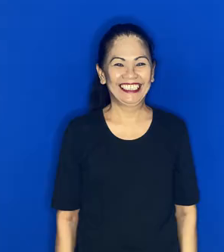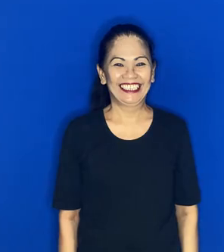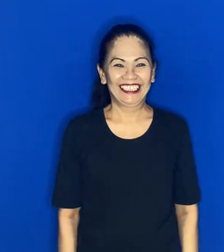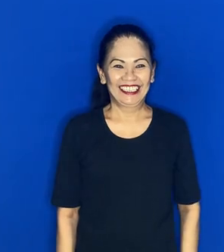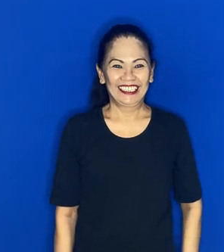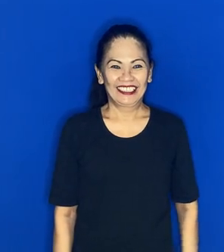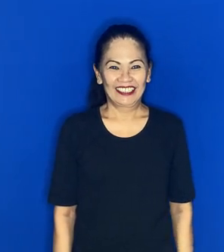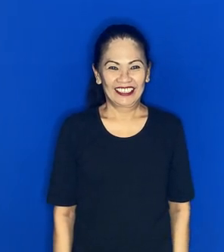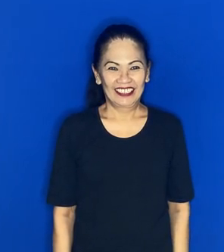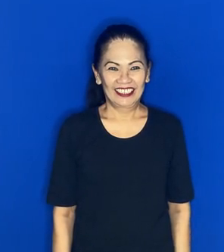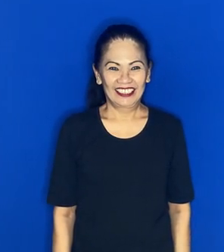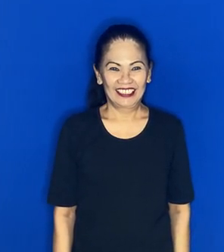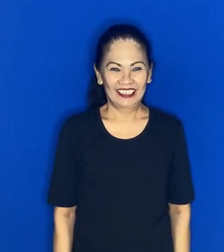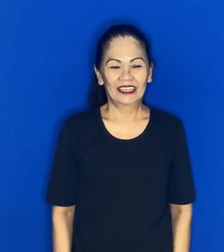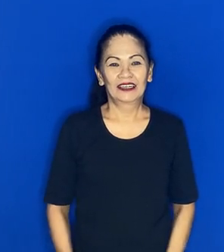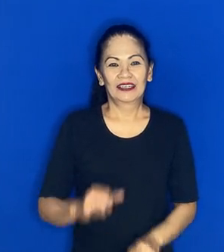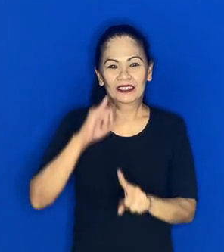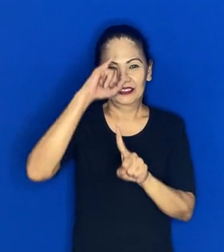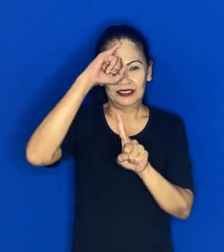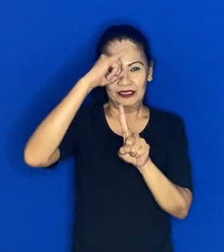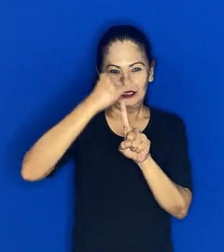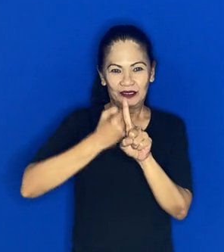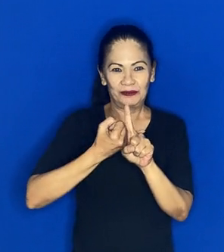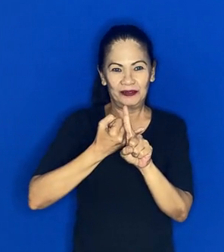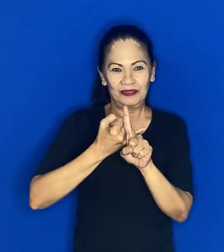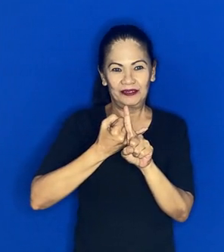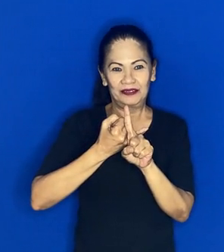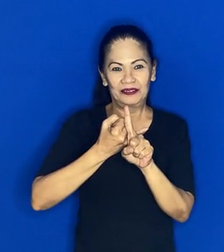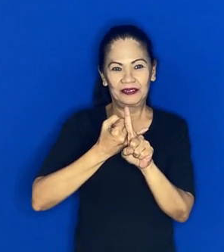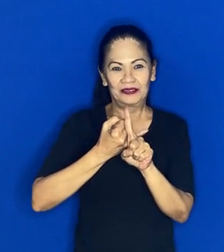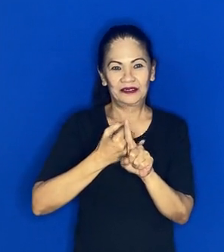january